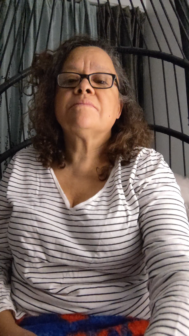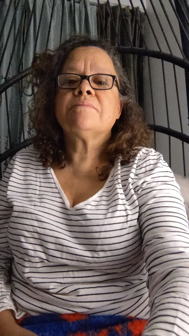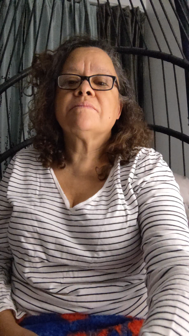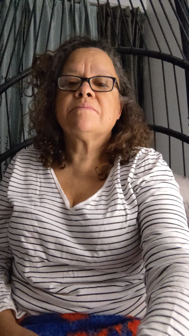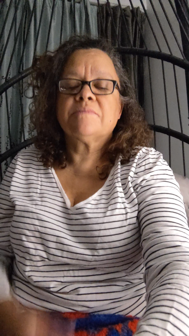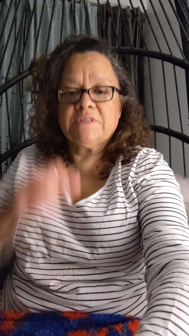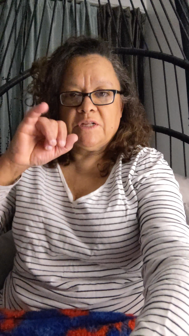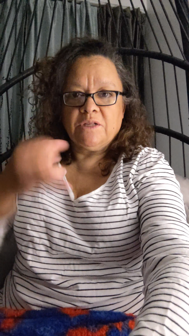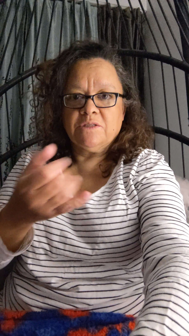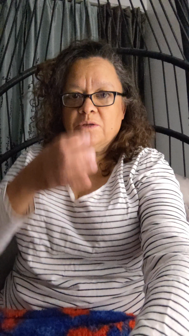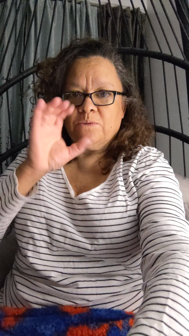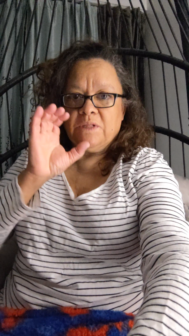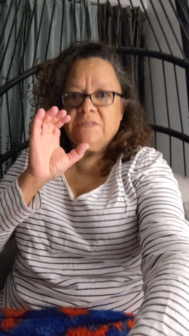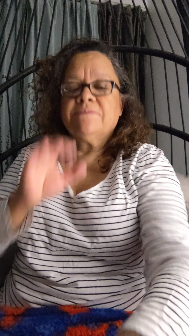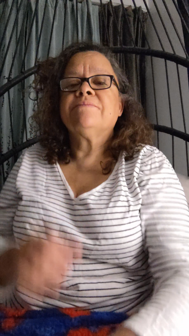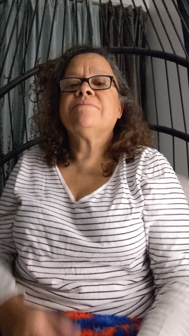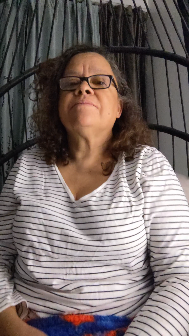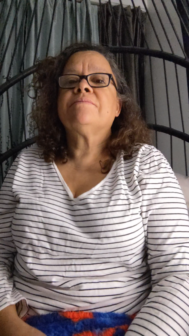juice